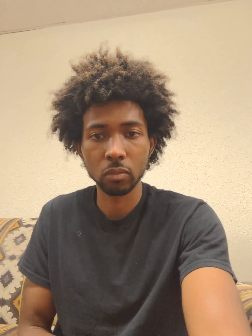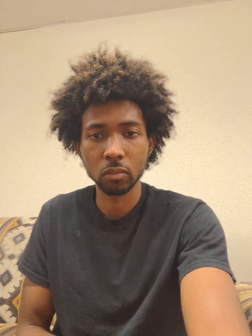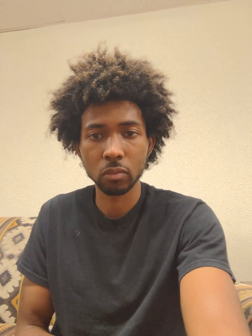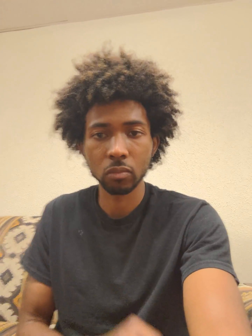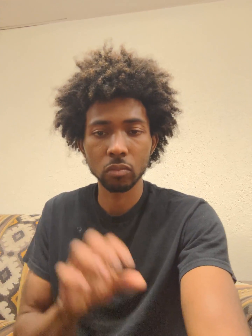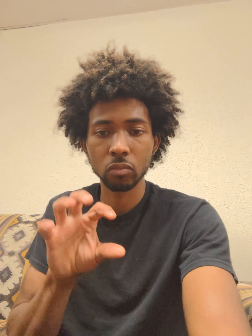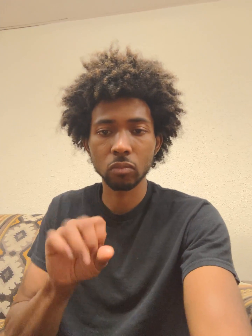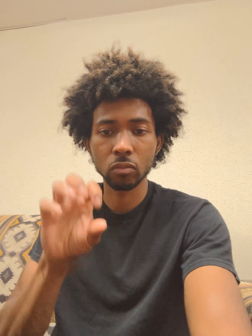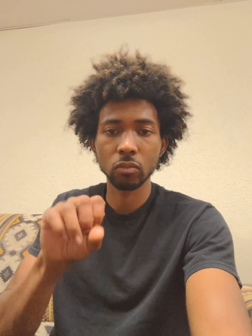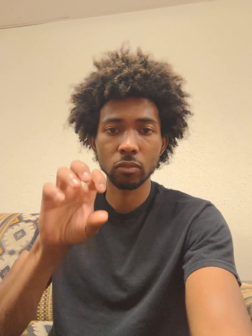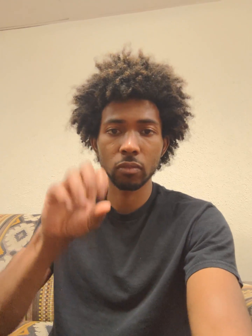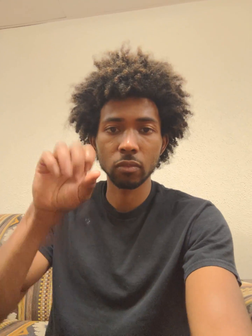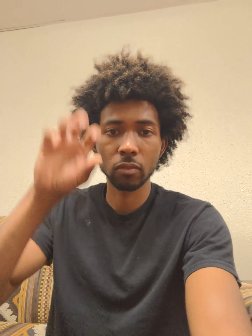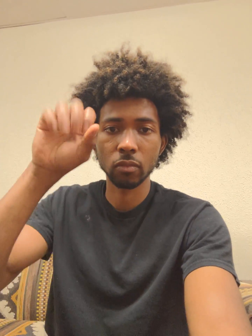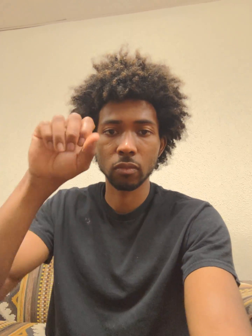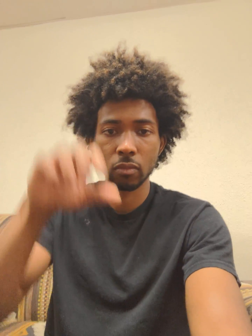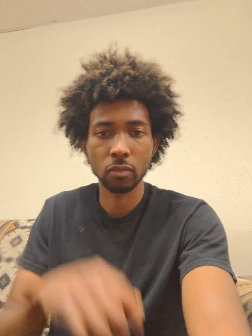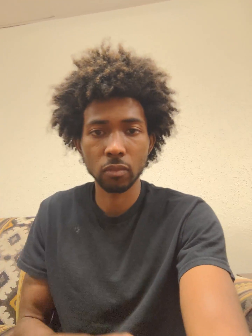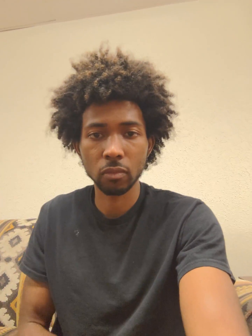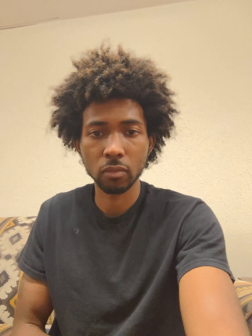ladder